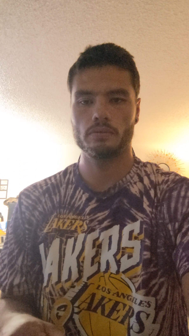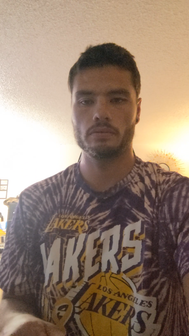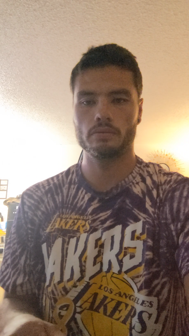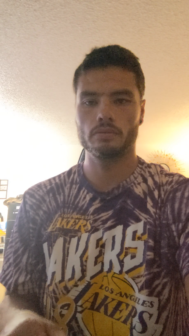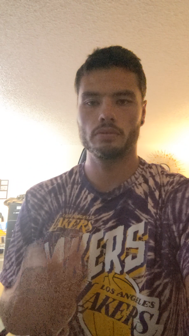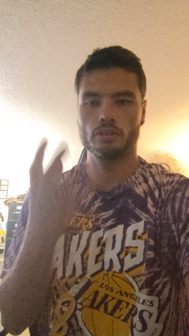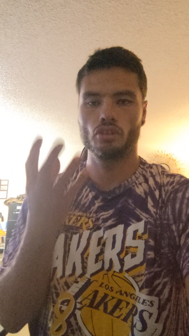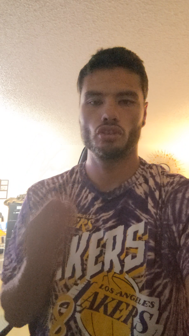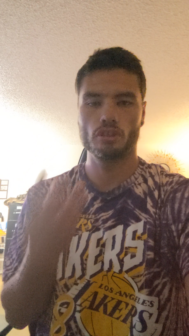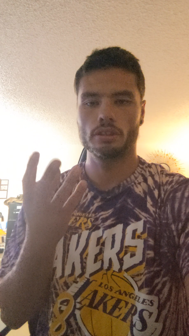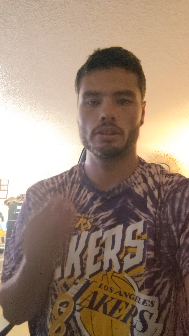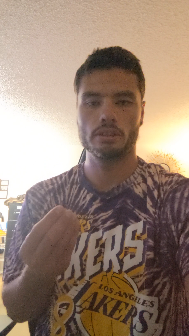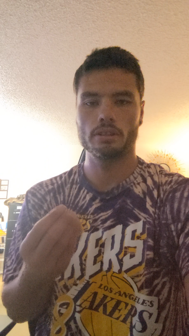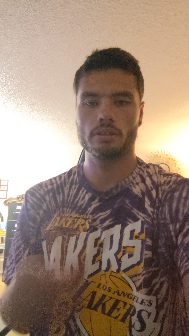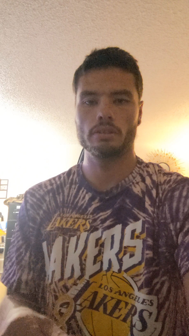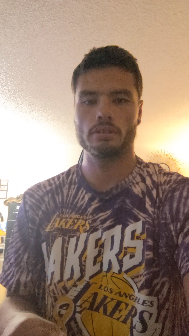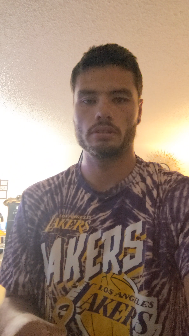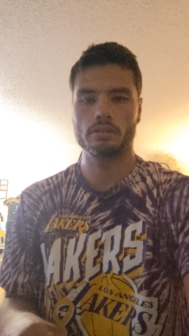gentle